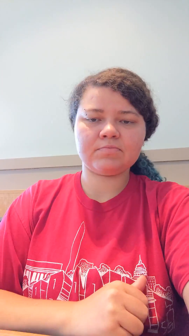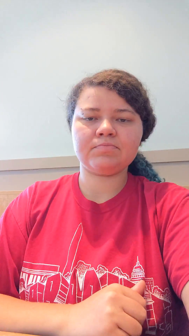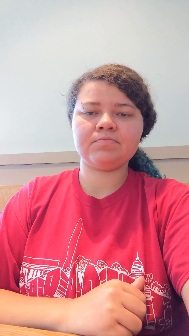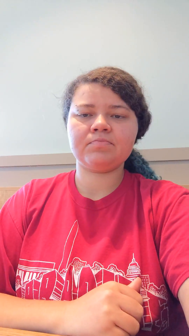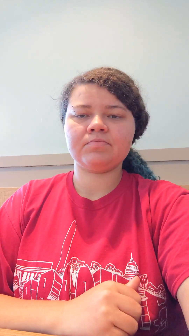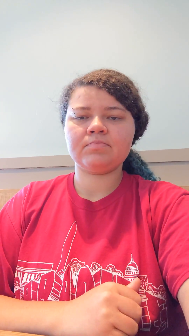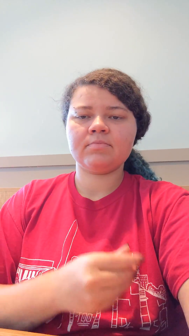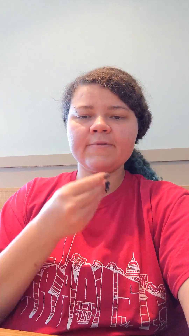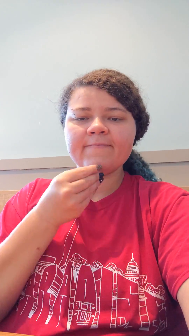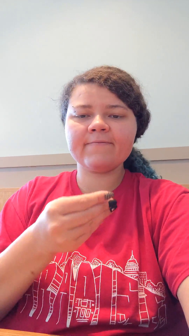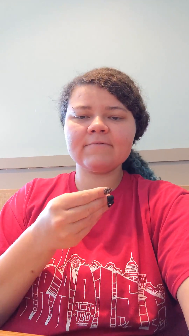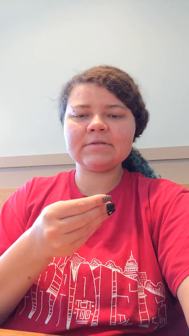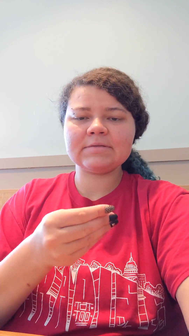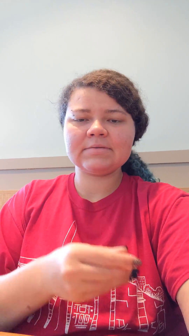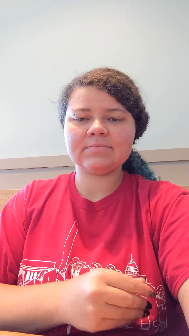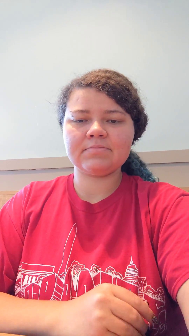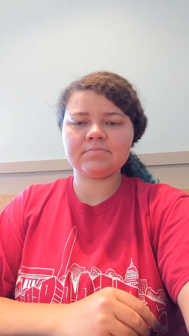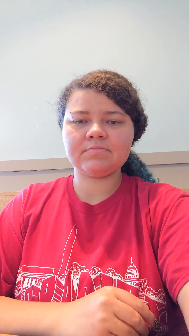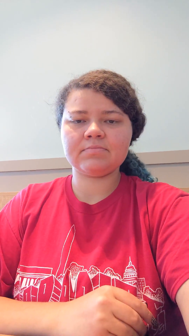feed